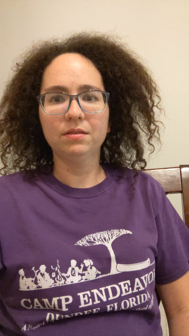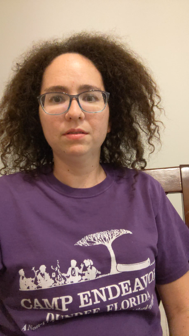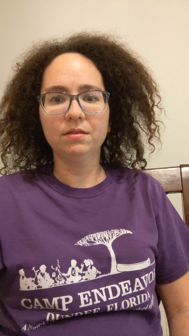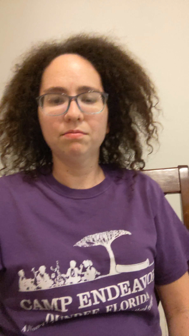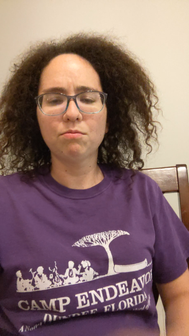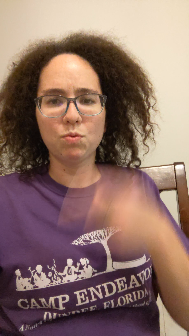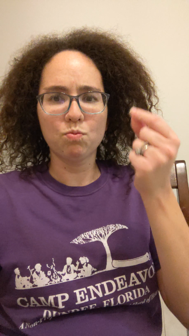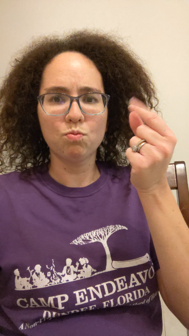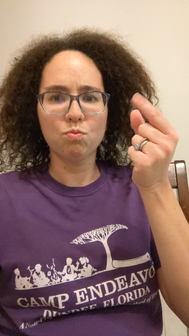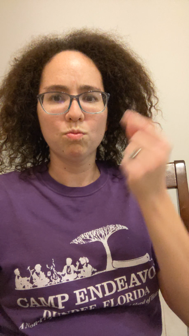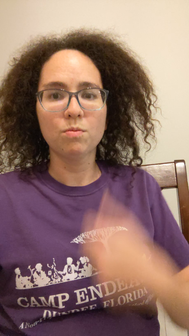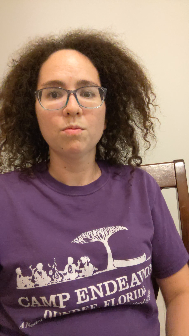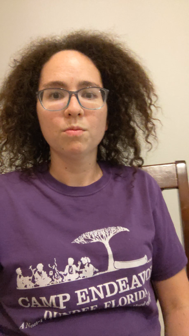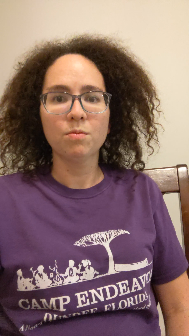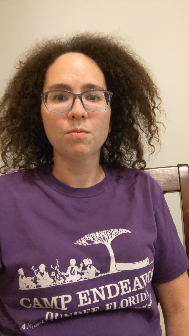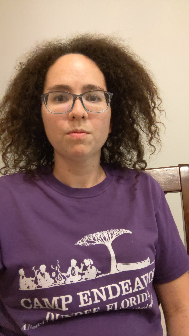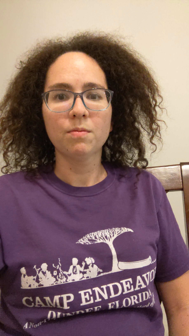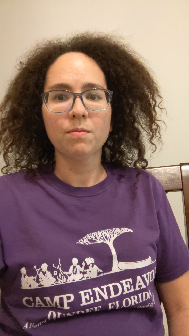do